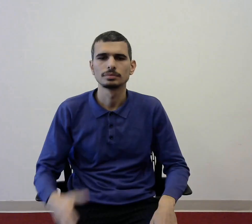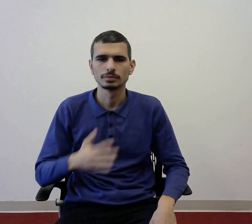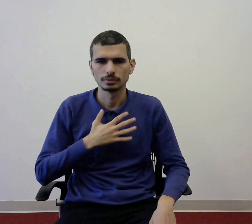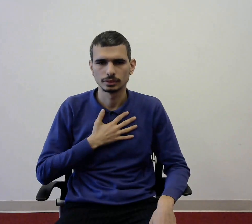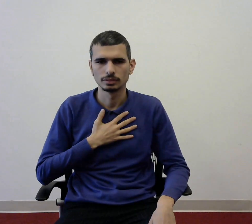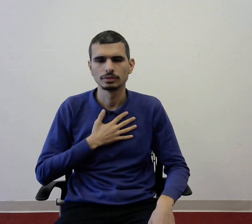mən